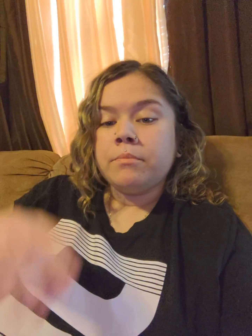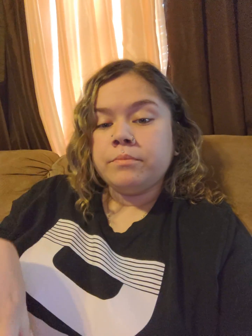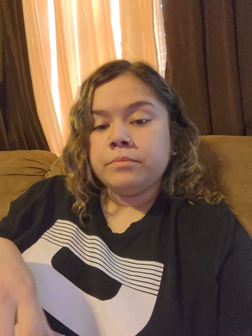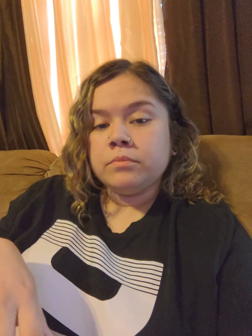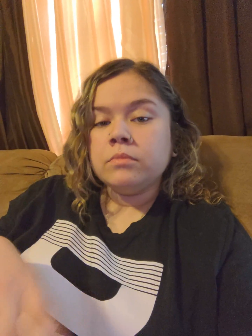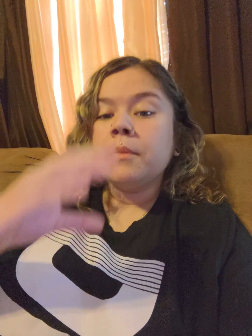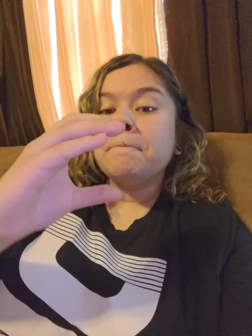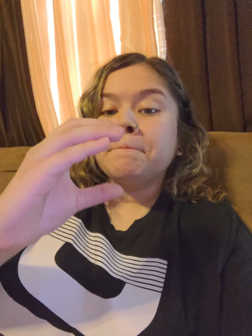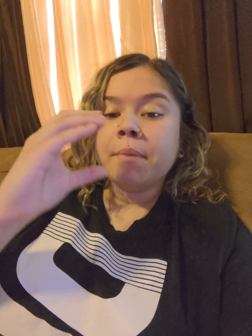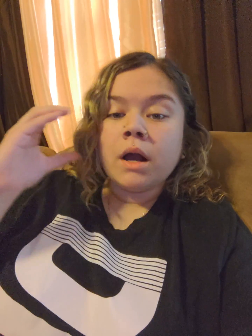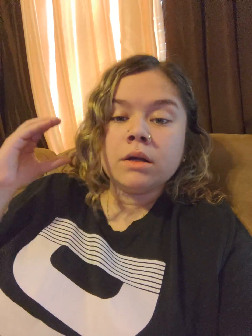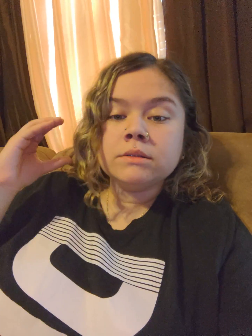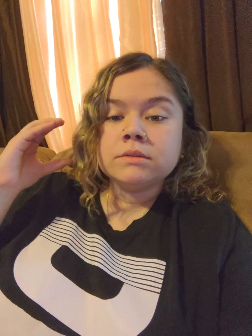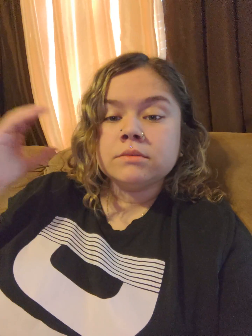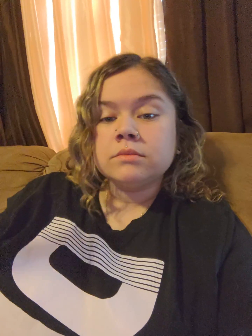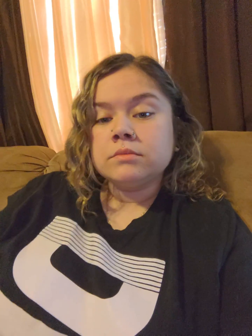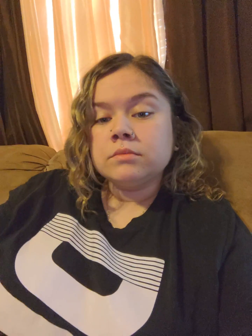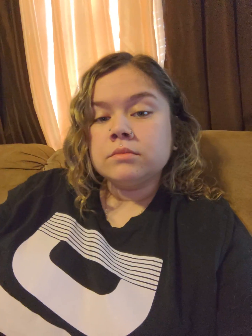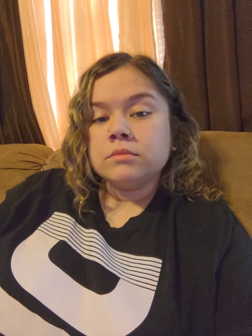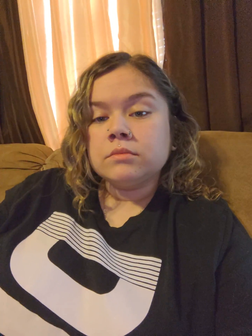bus